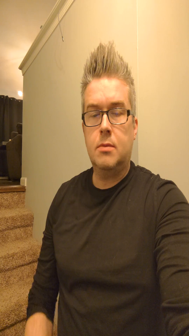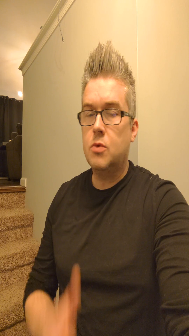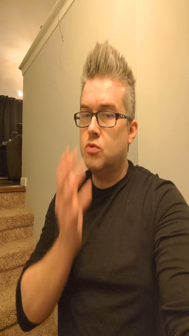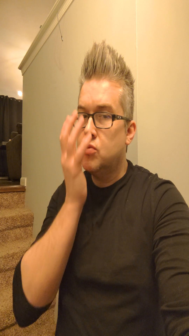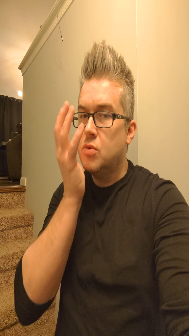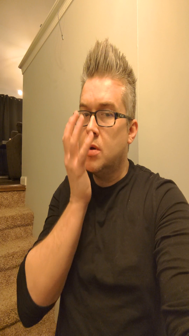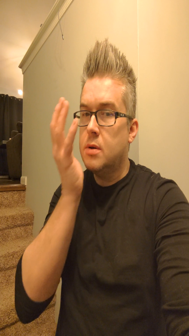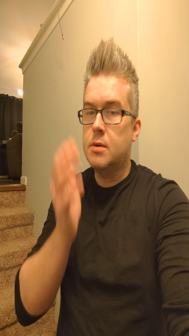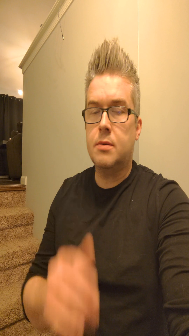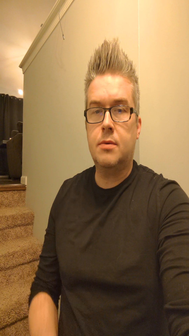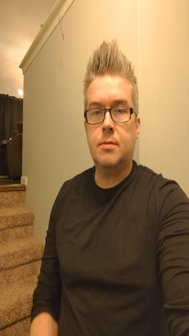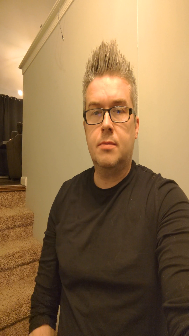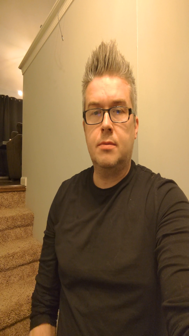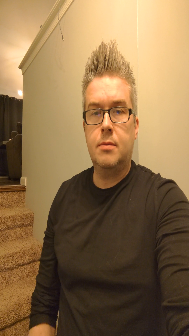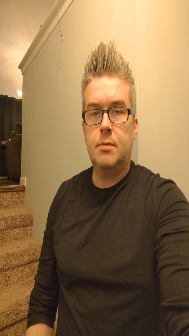grass